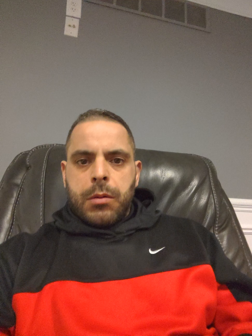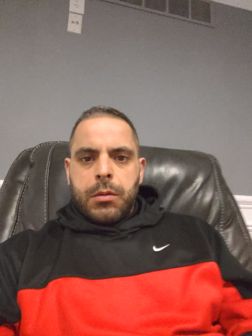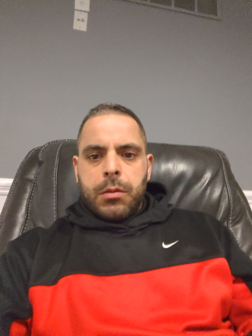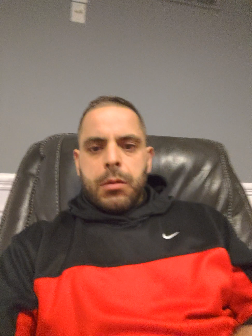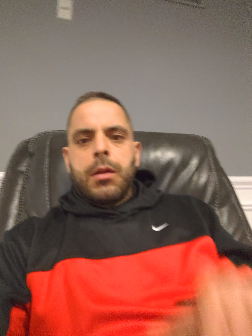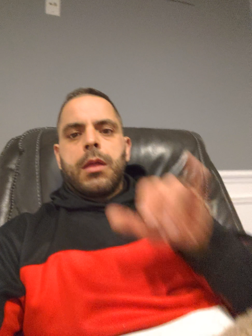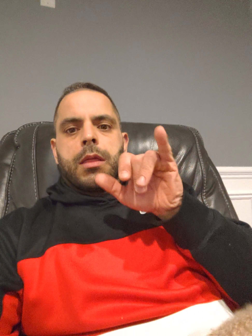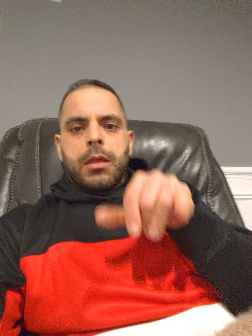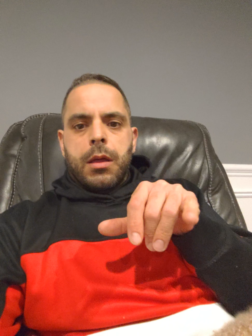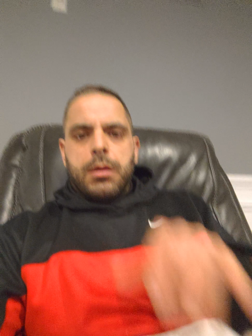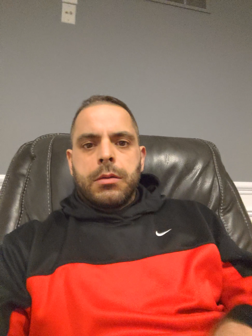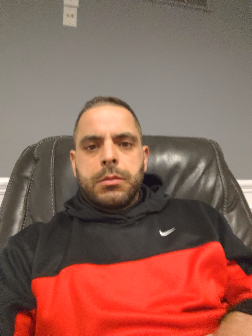that